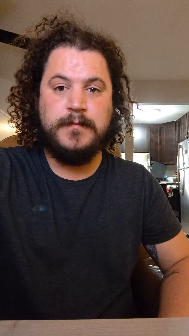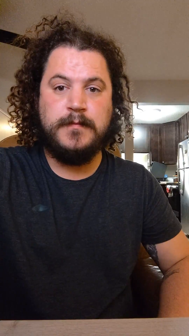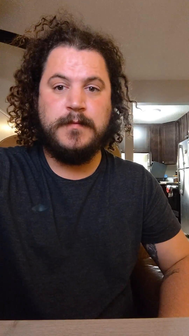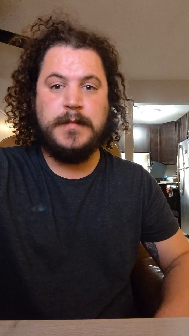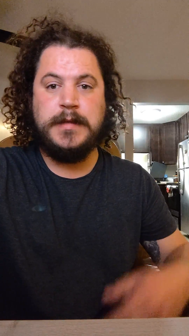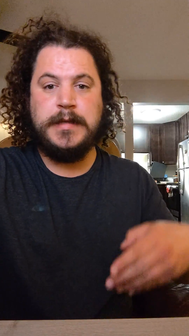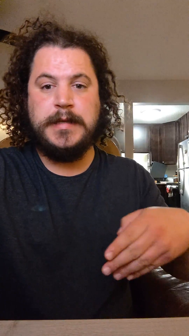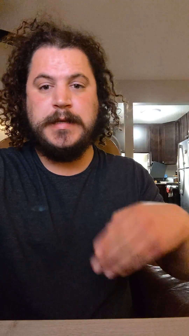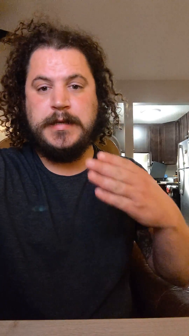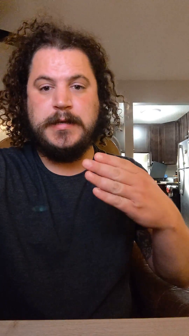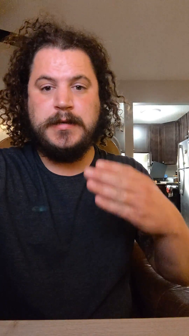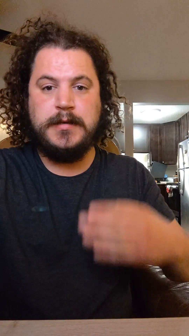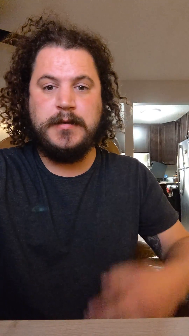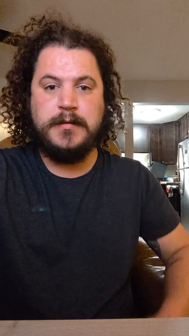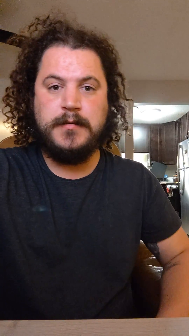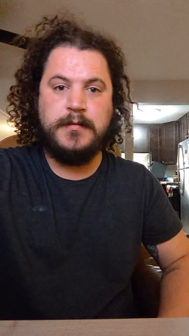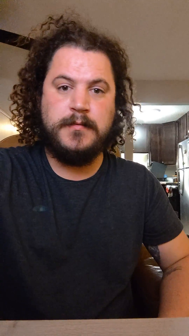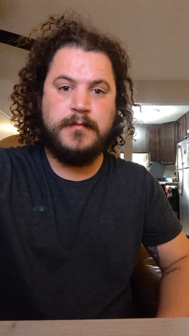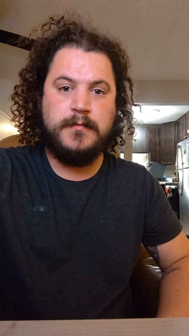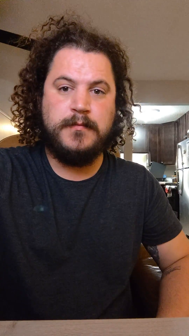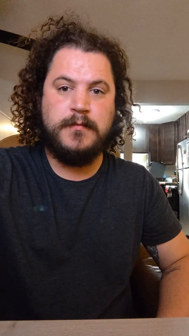kick